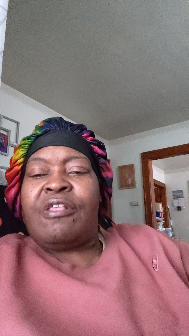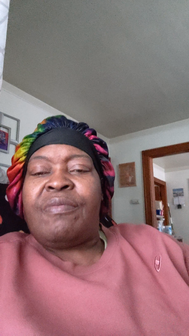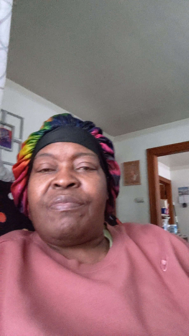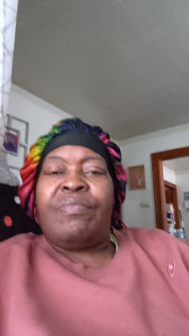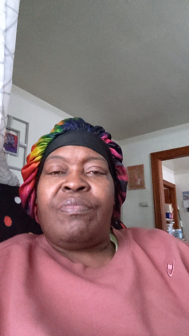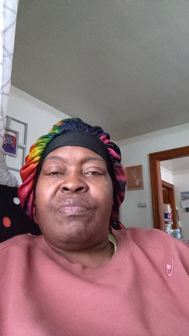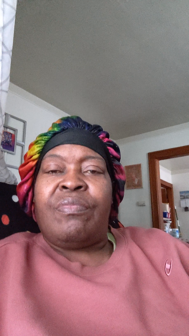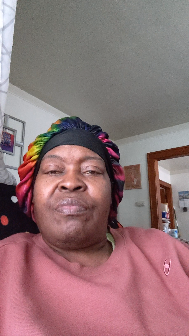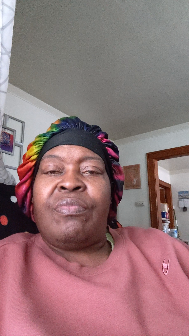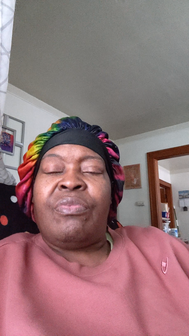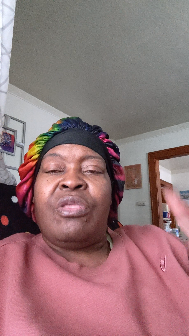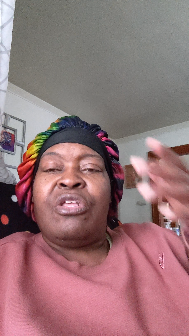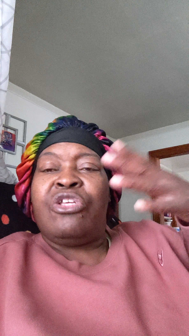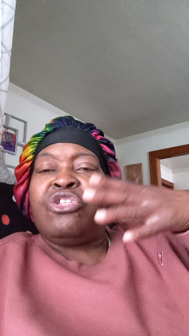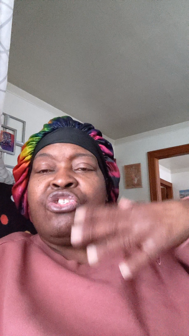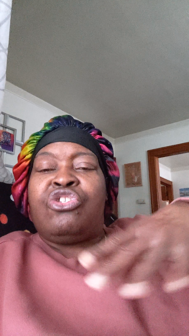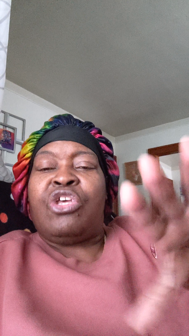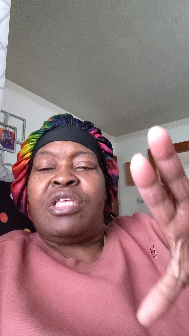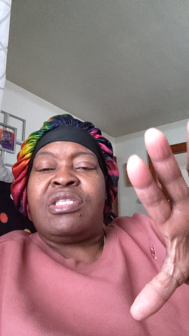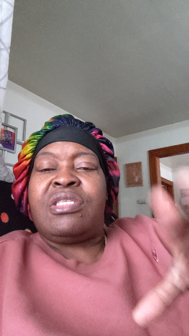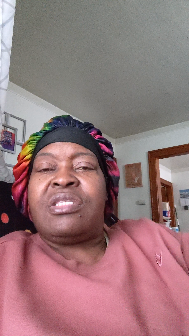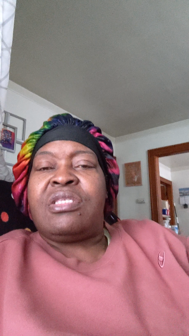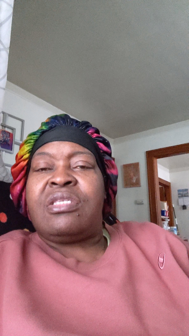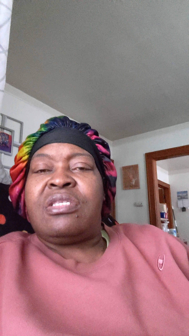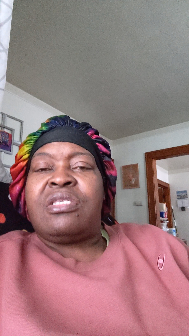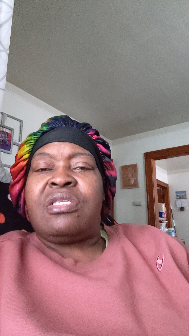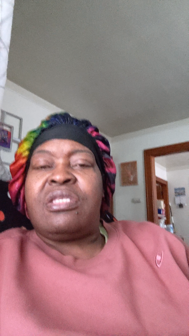dress